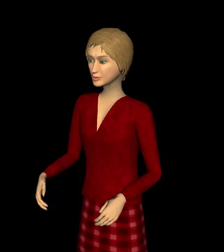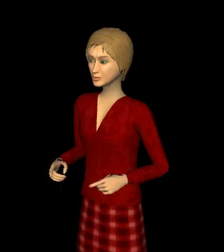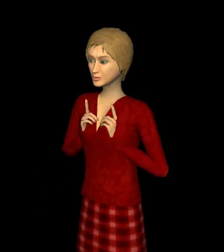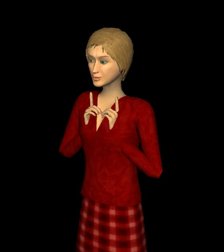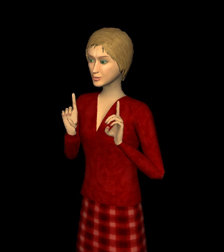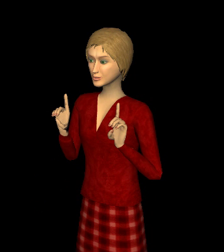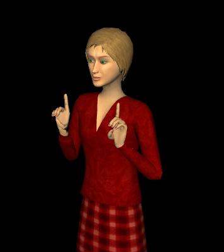ديمقراطية